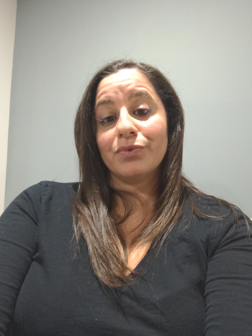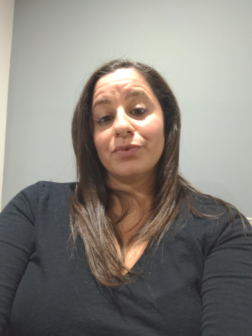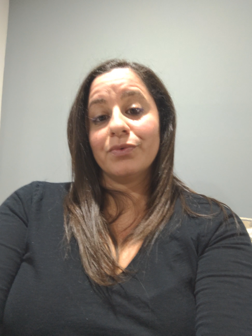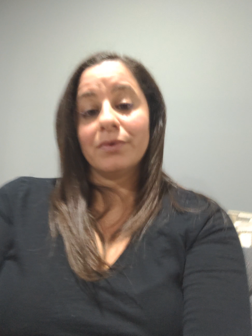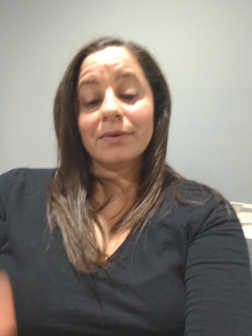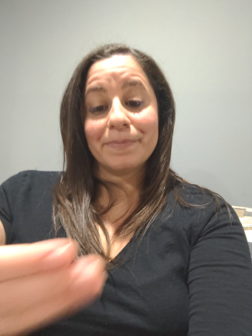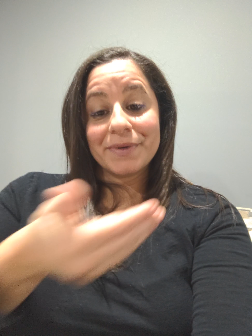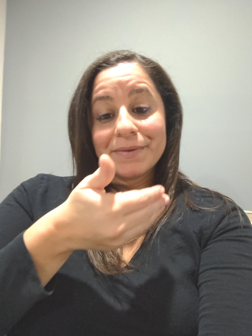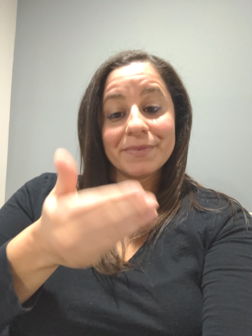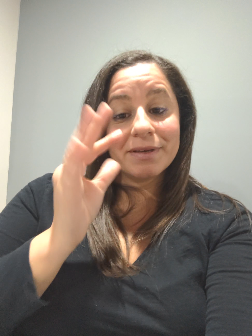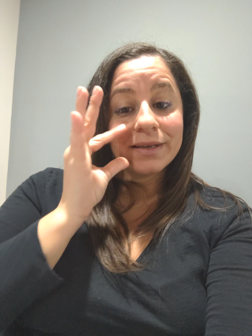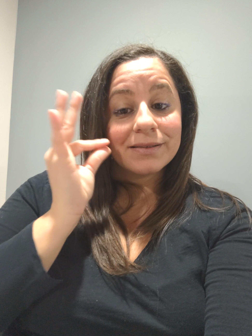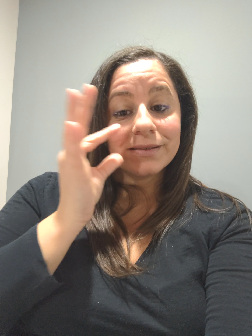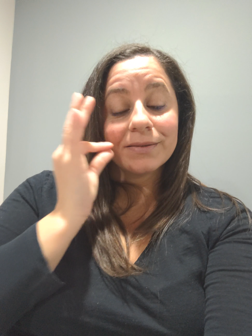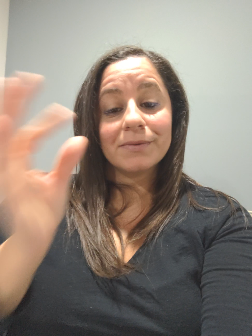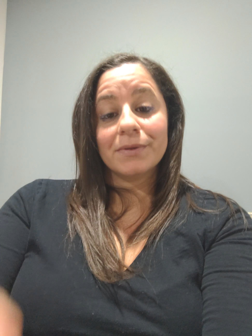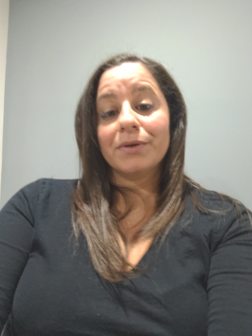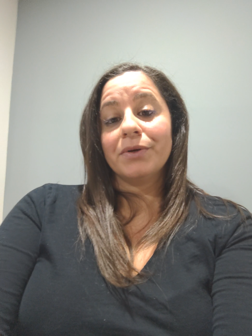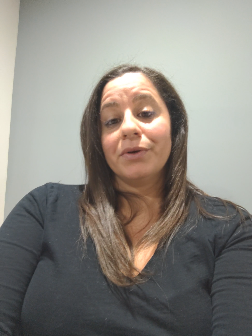kitty